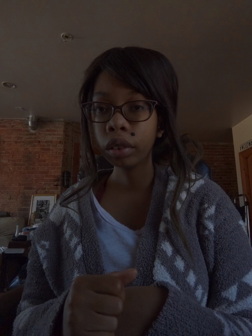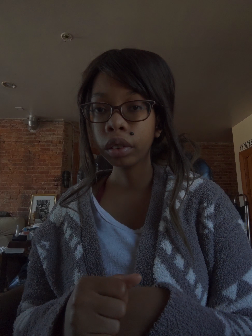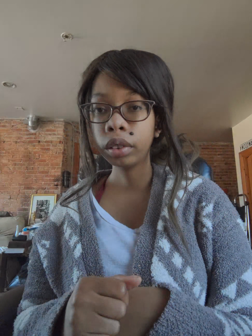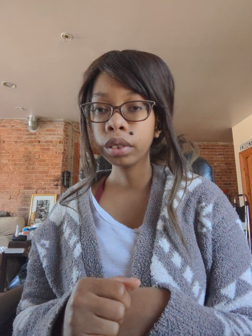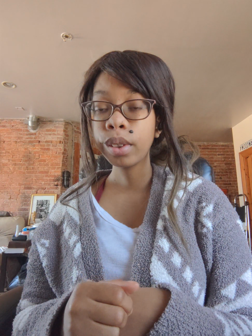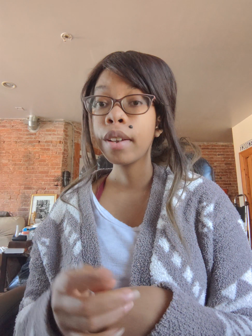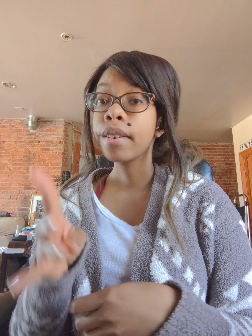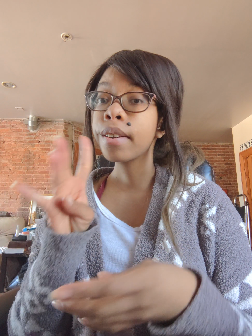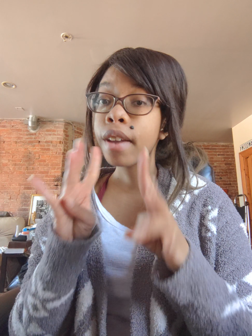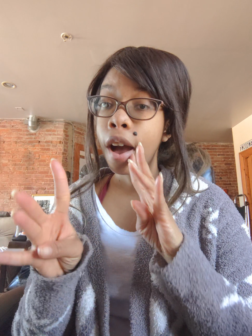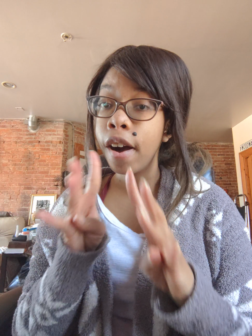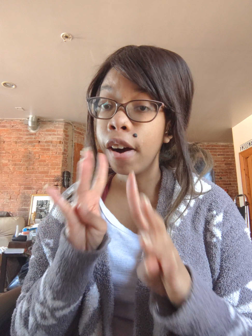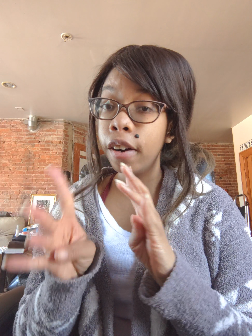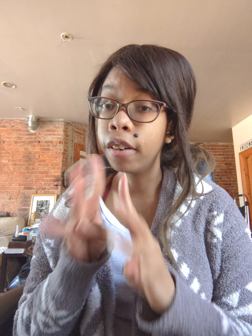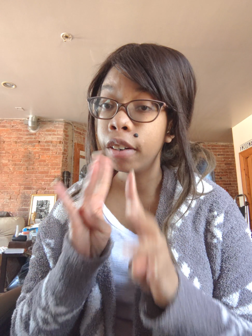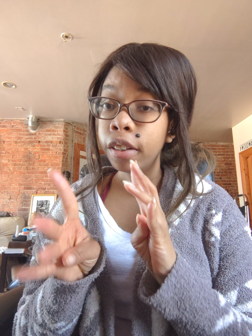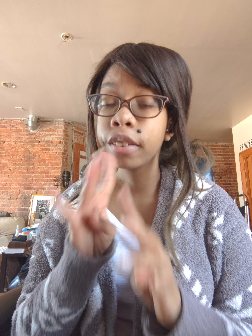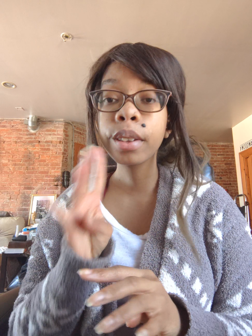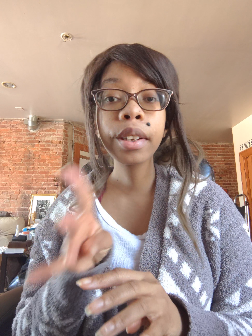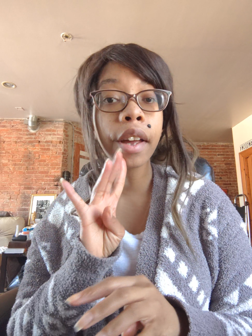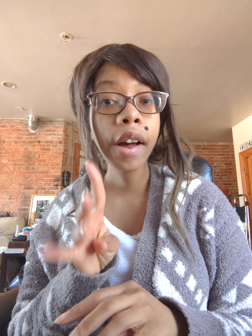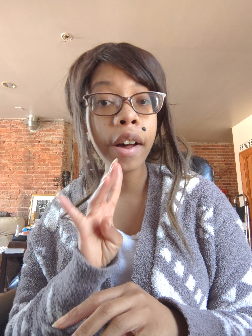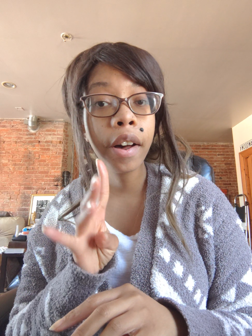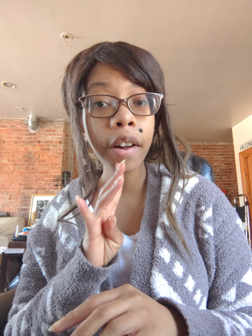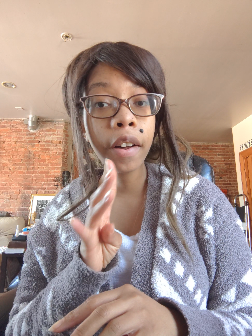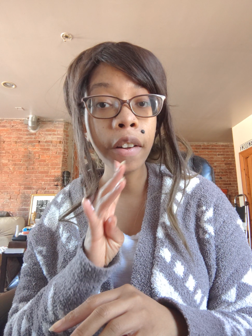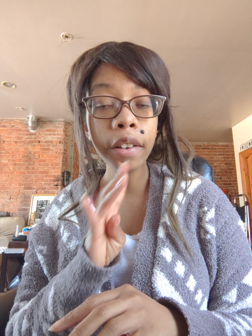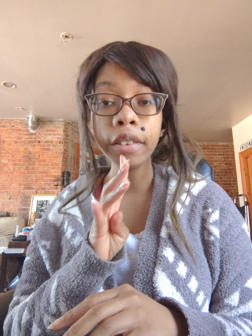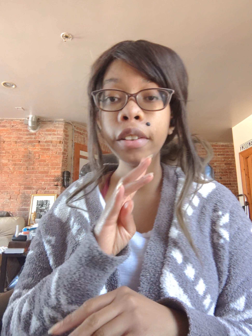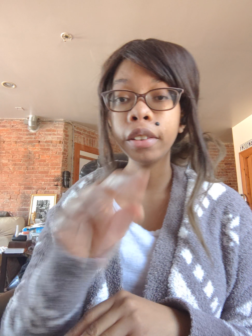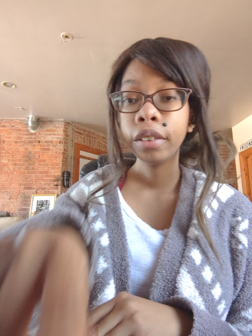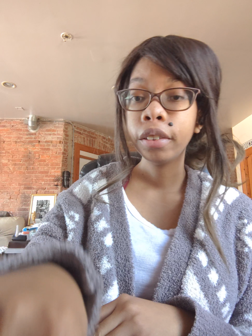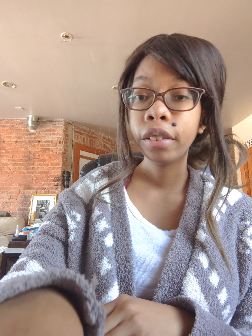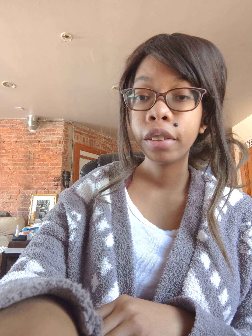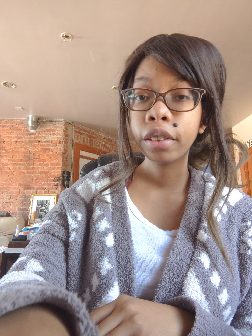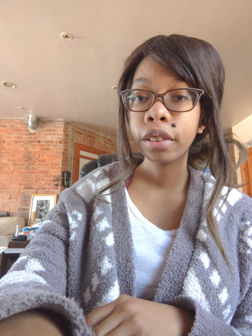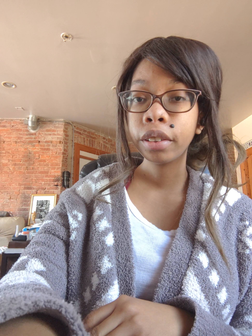talk